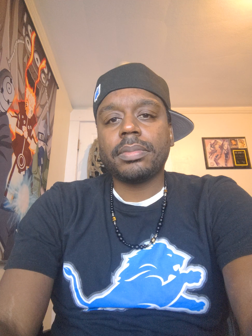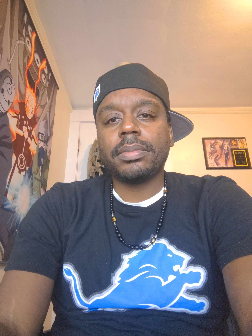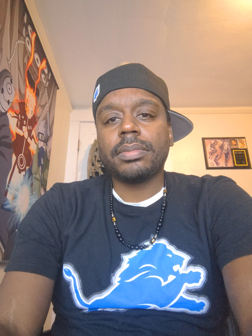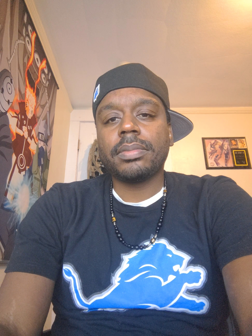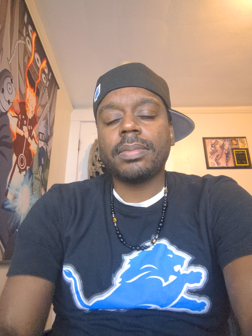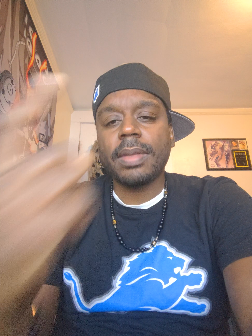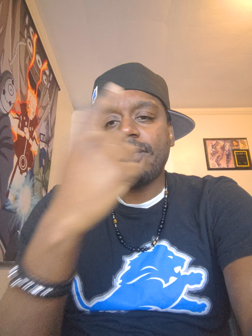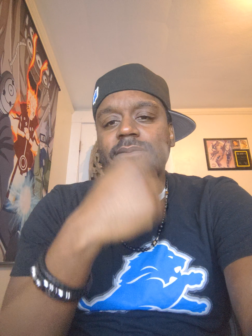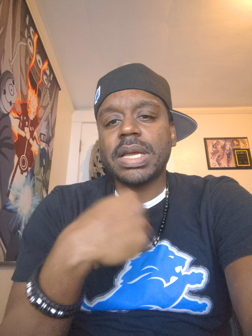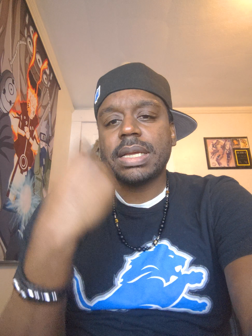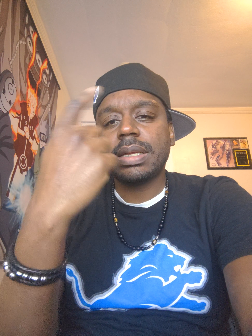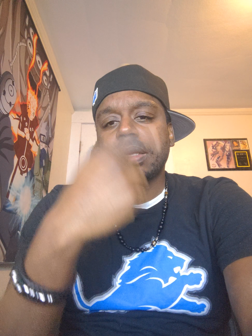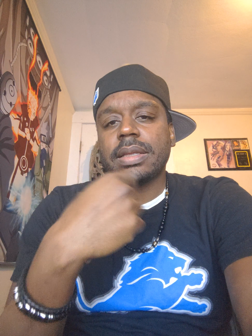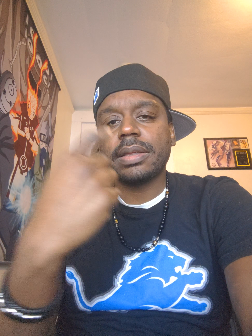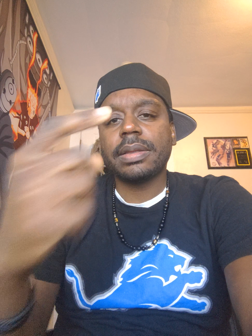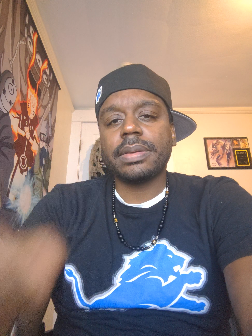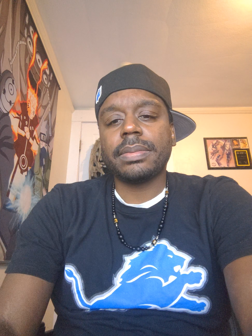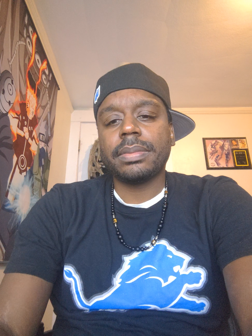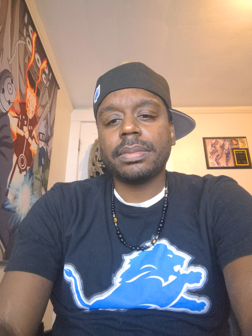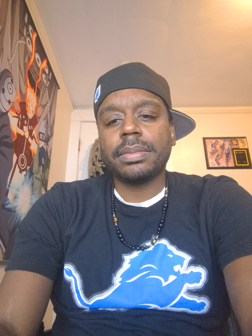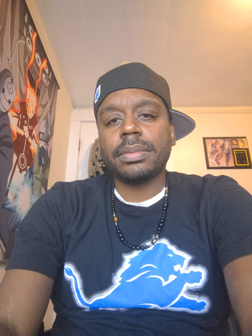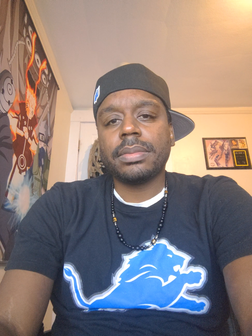face